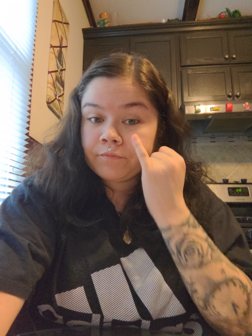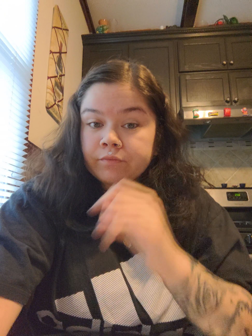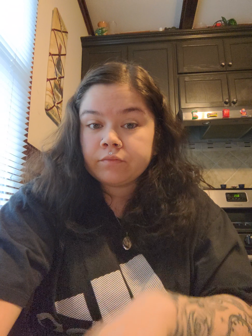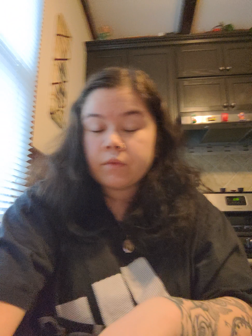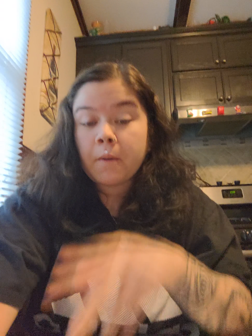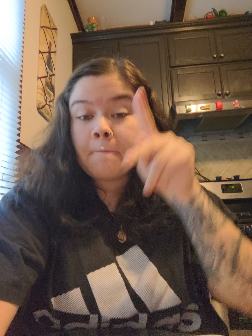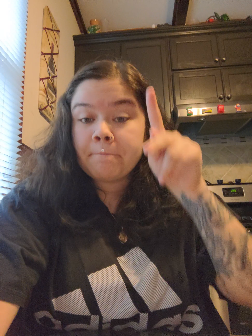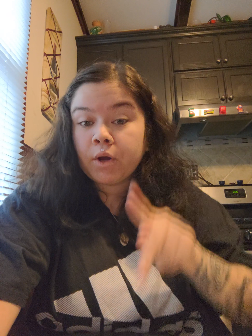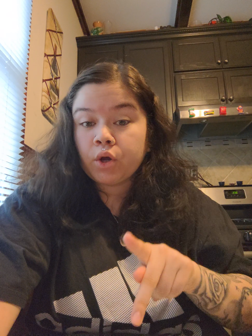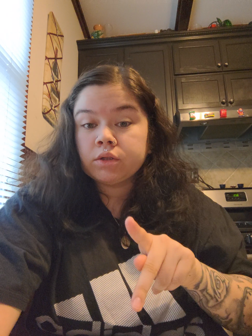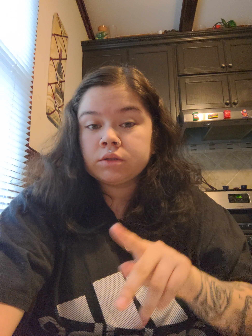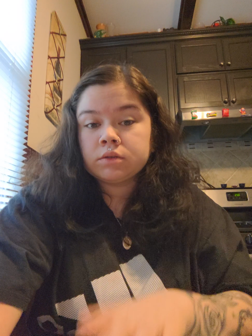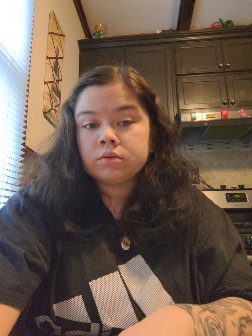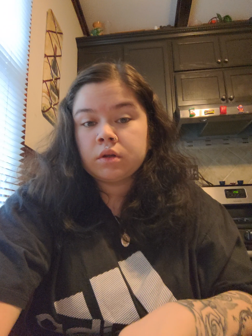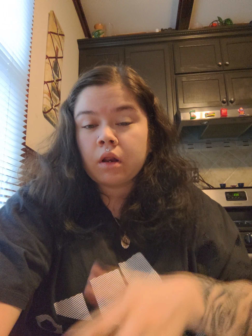person